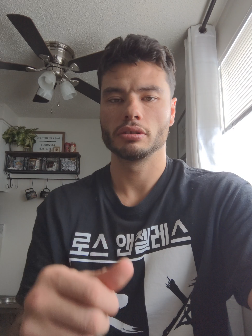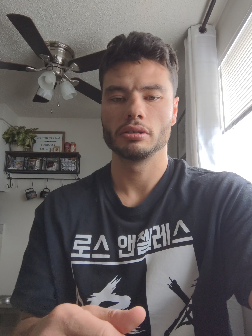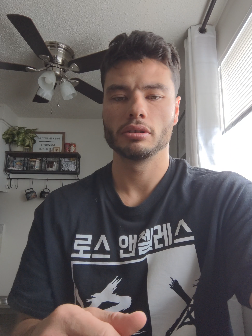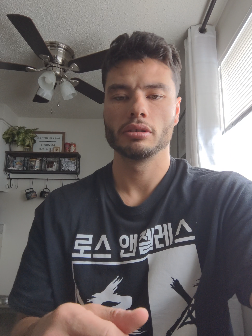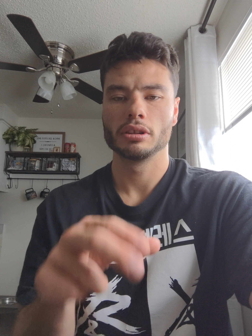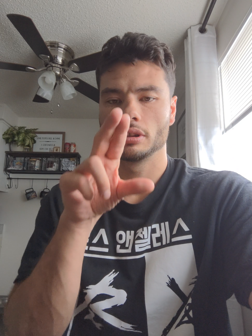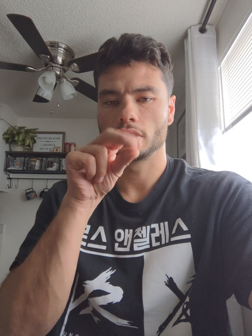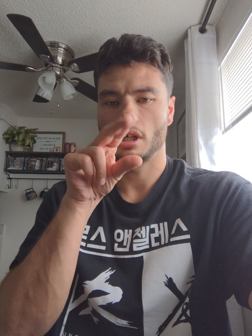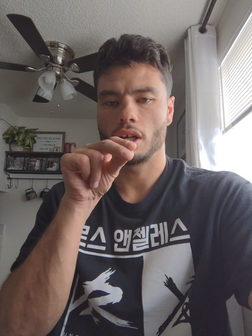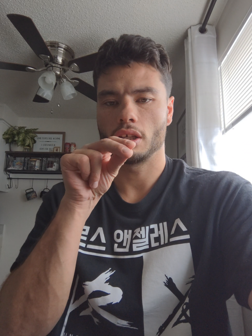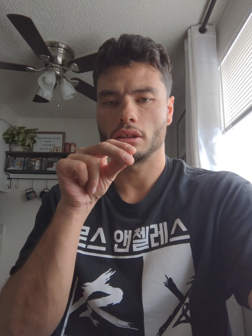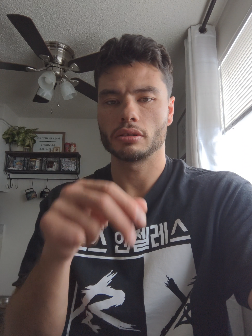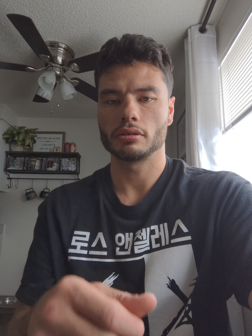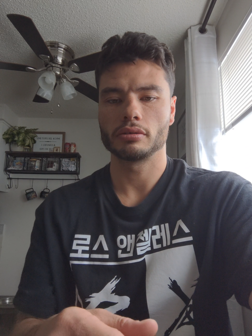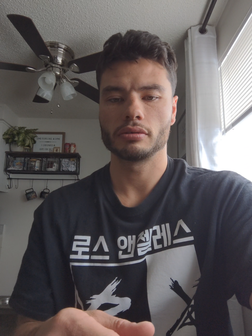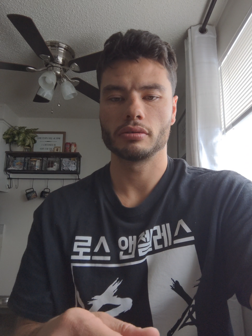duck